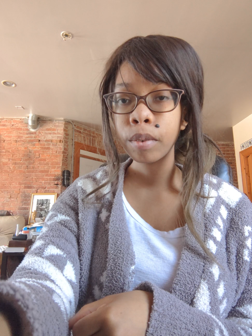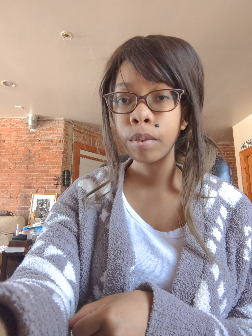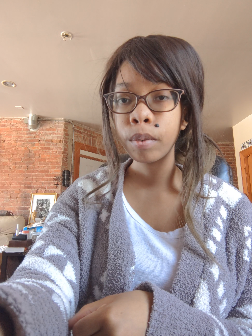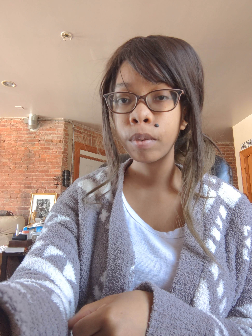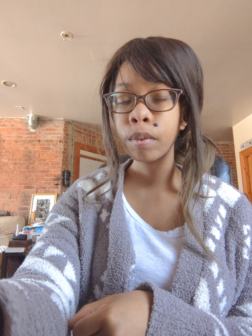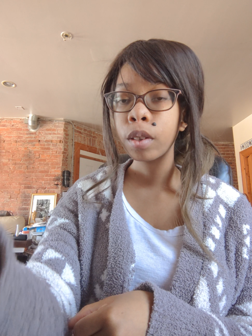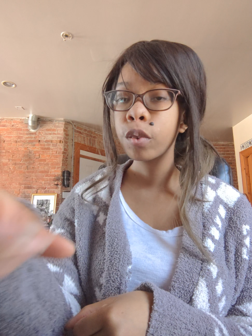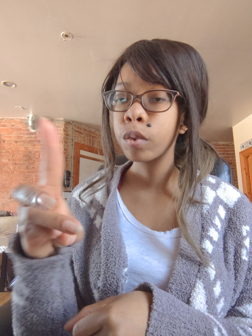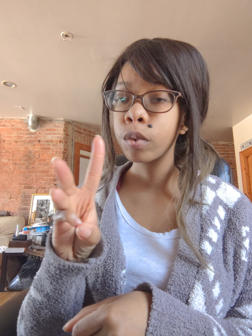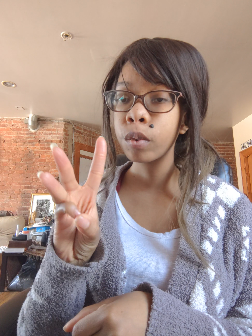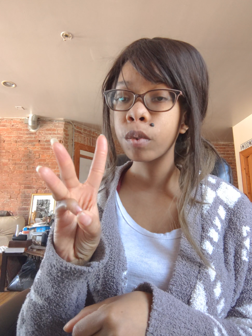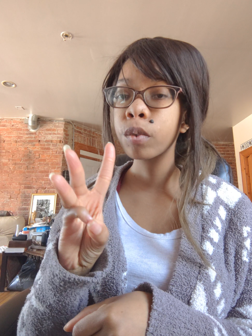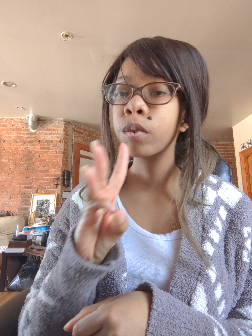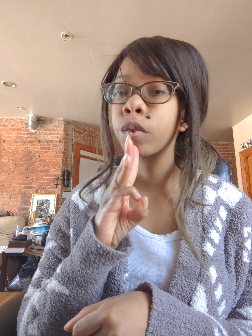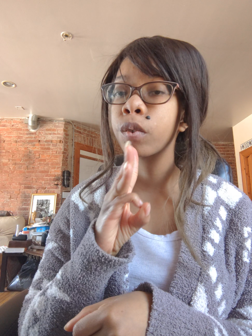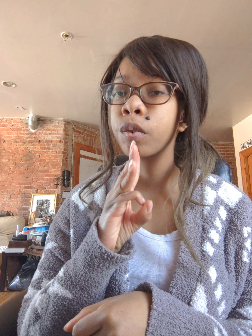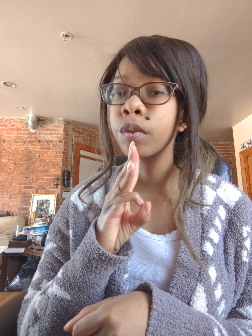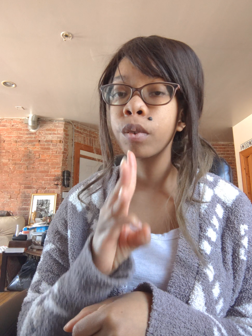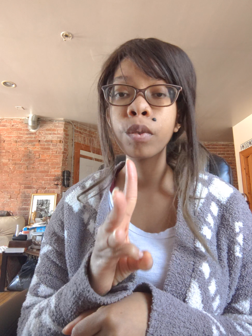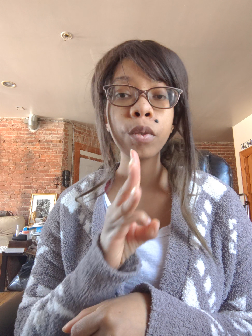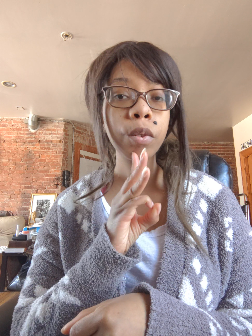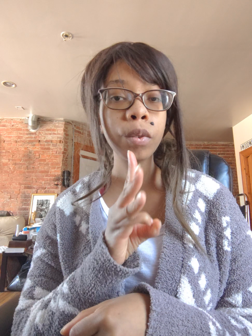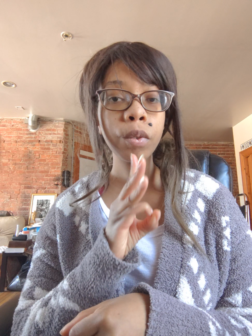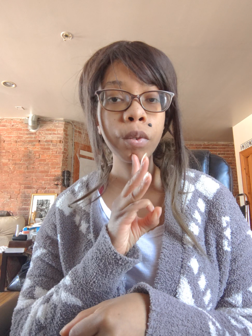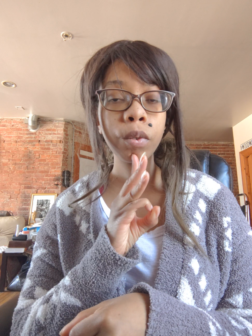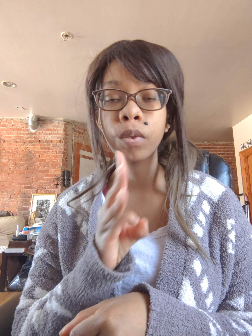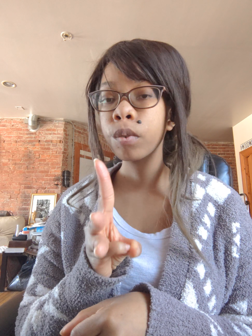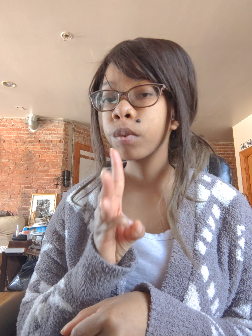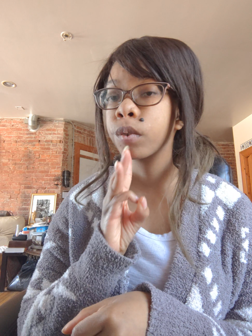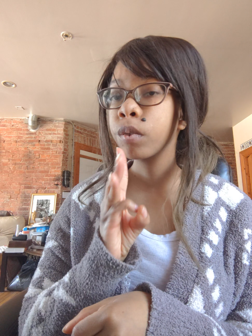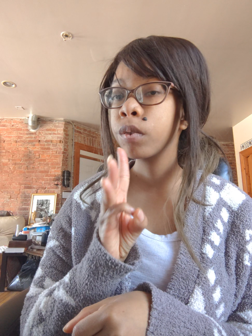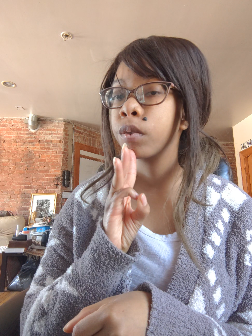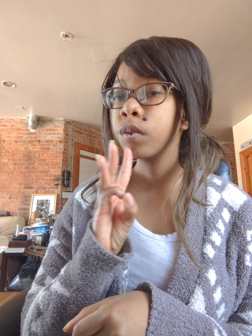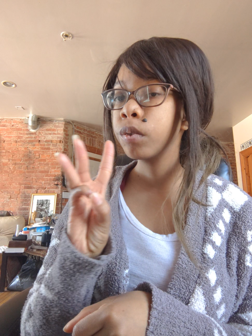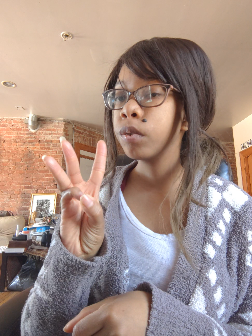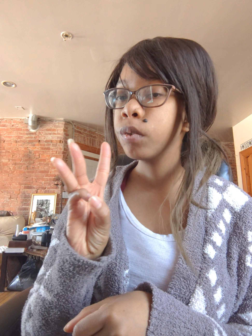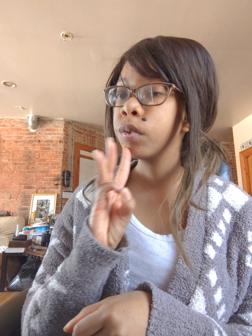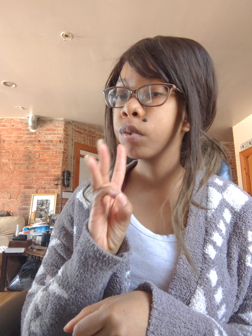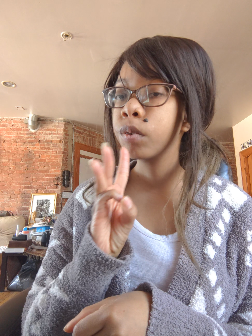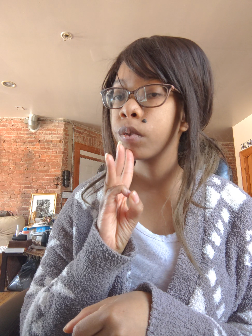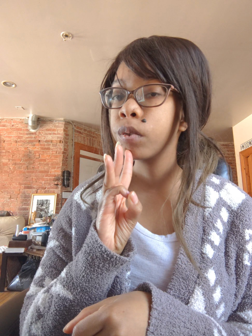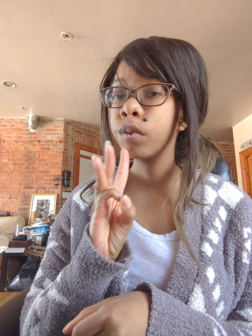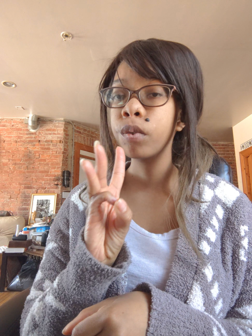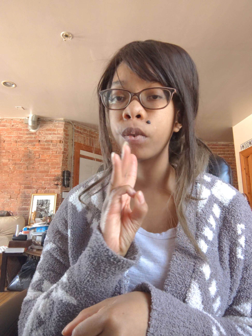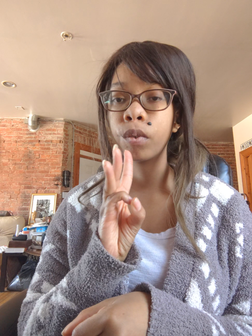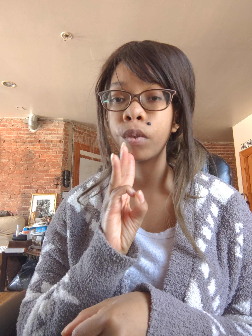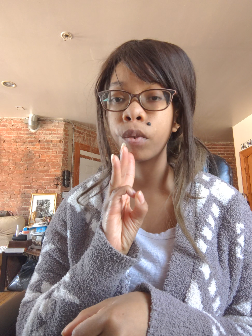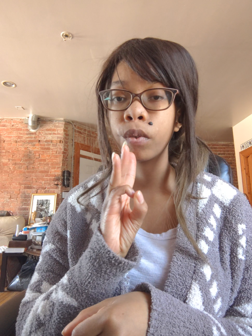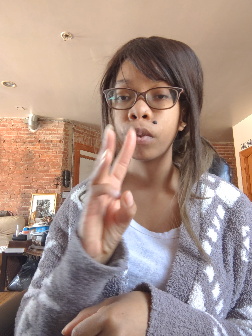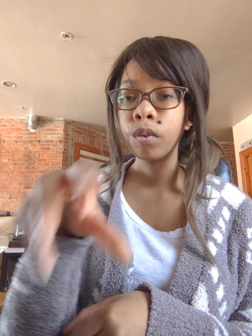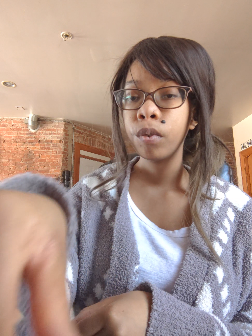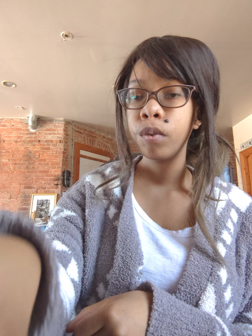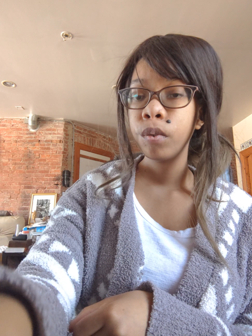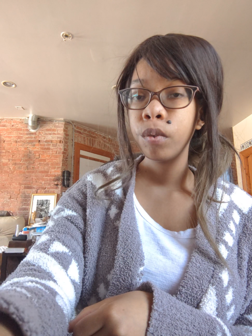water